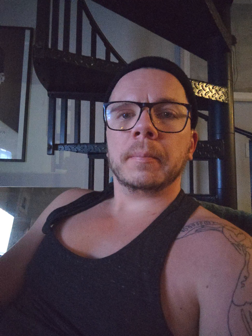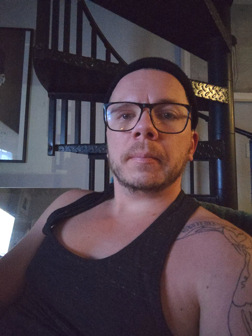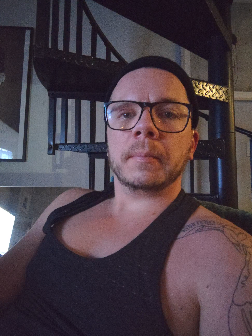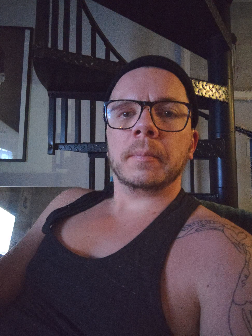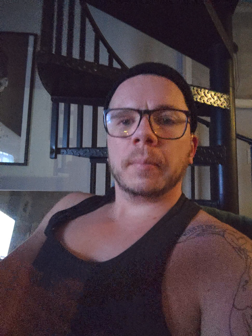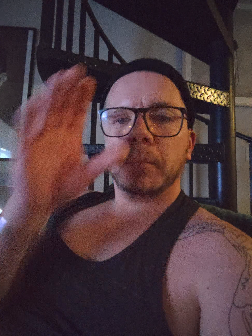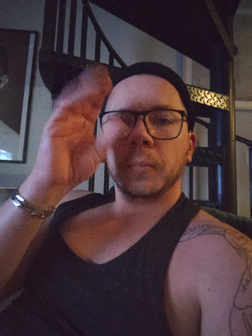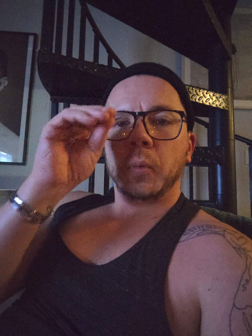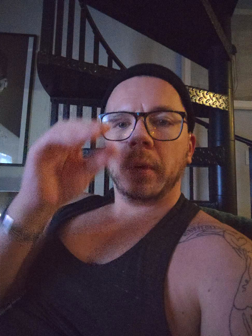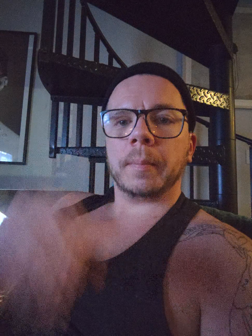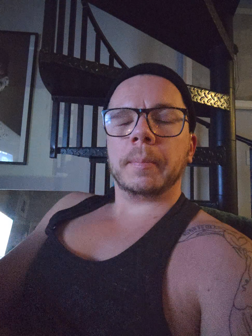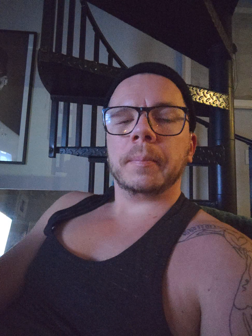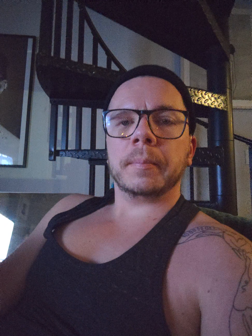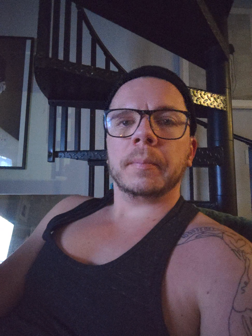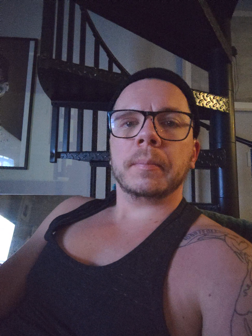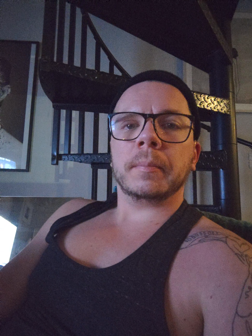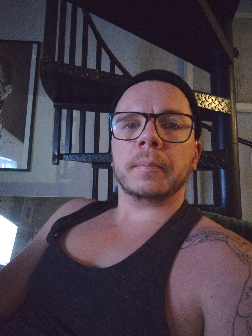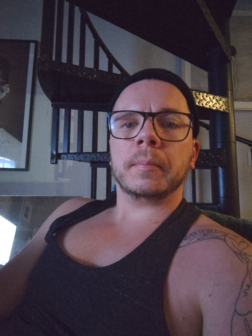boy